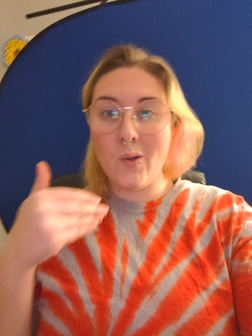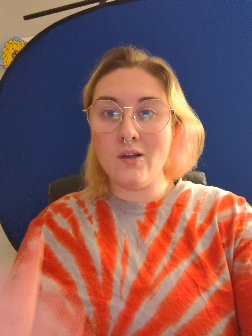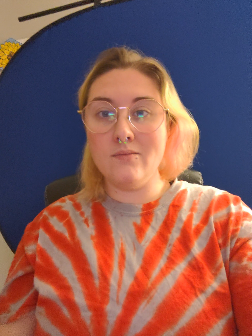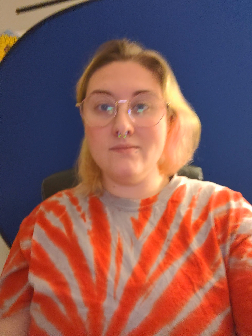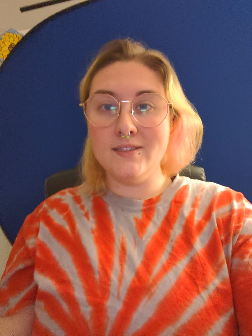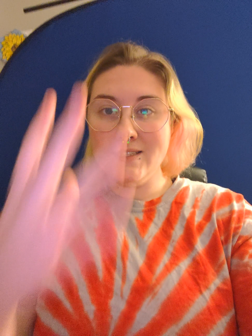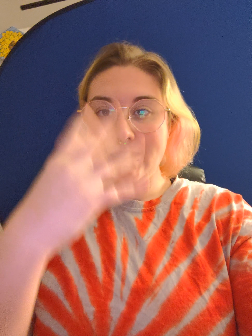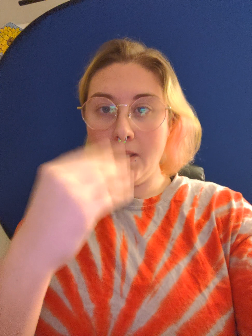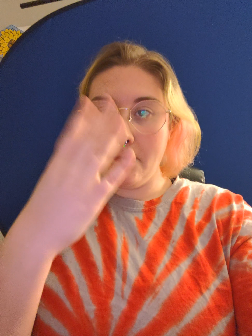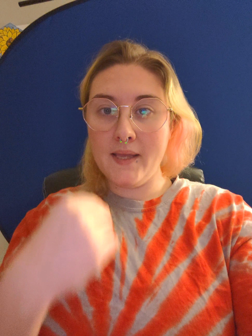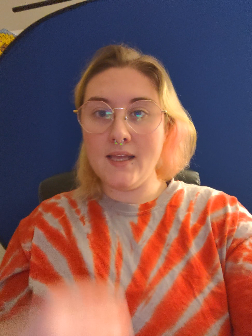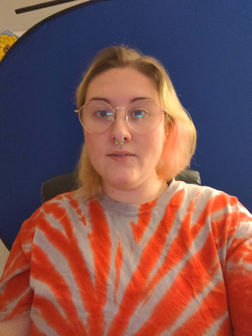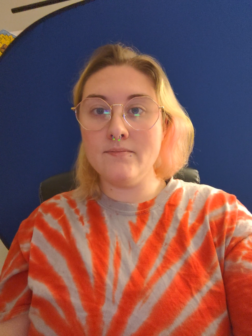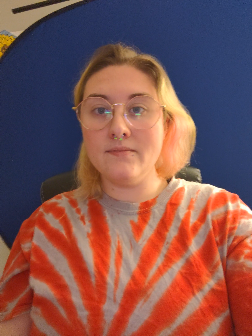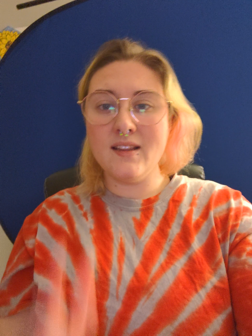sleepy